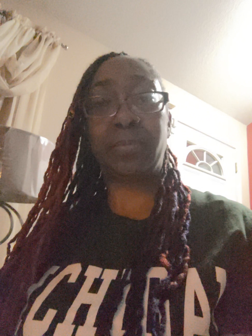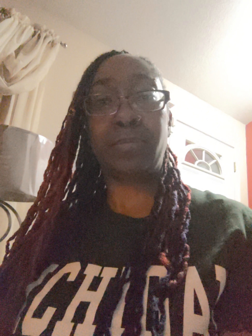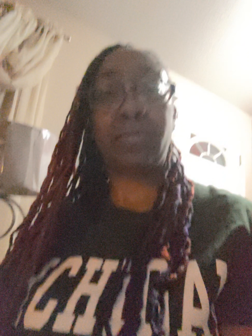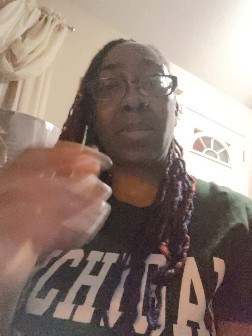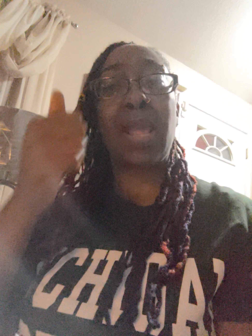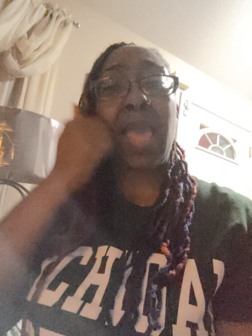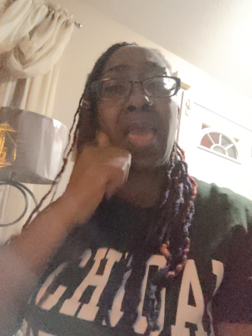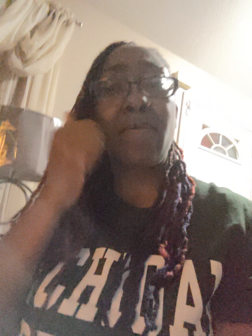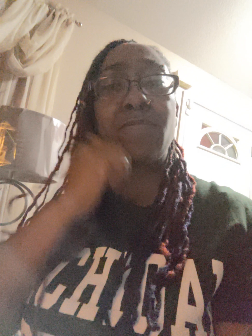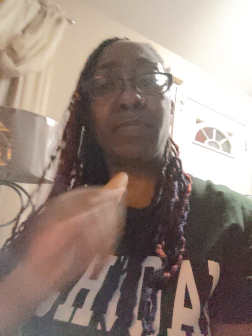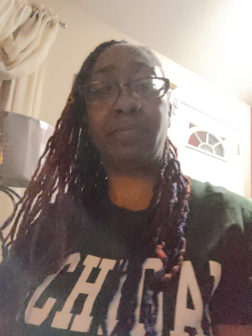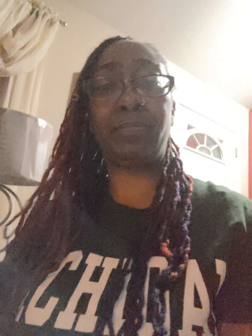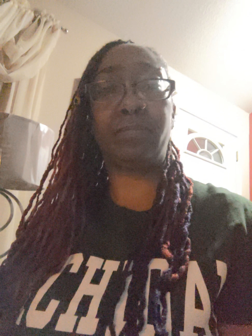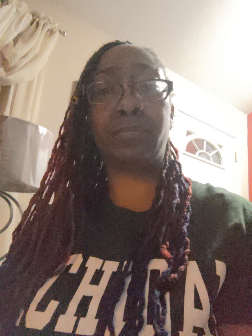every